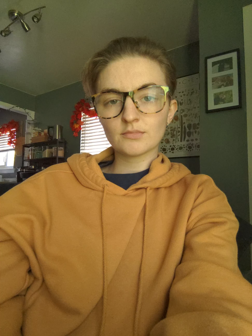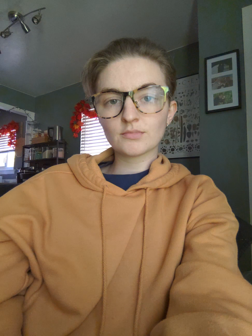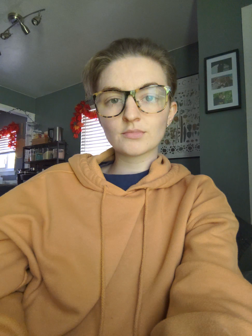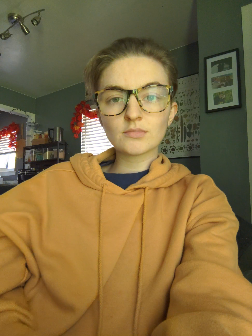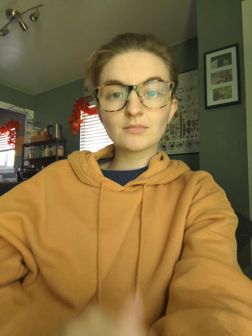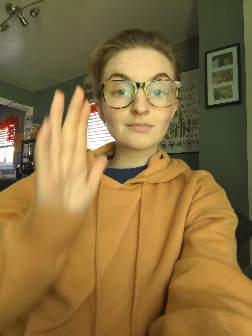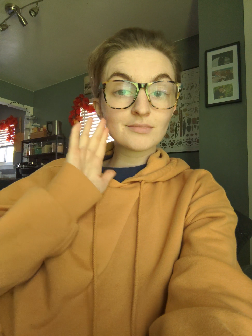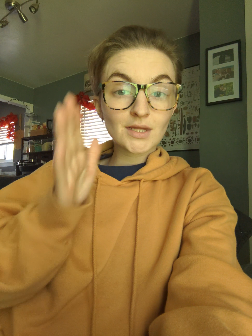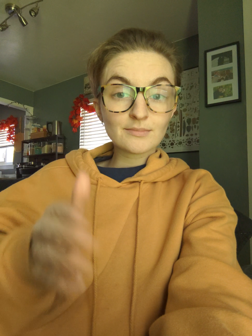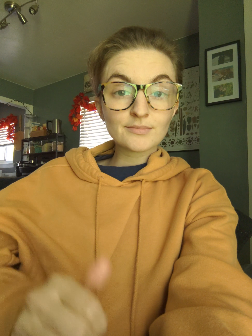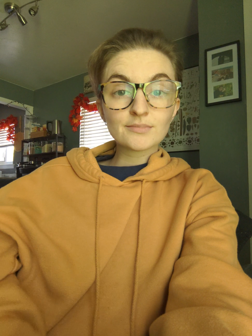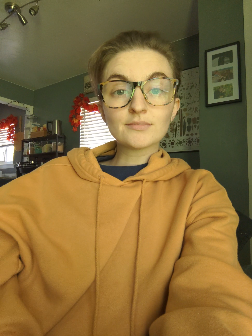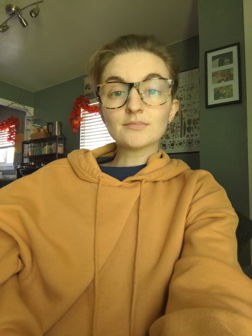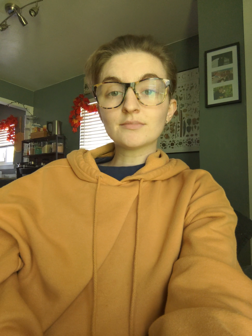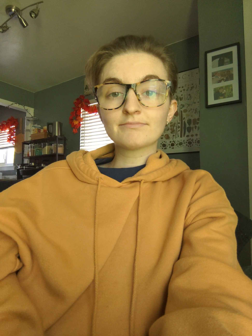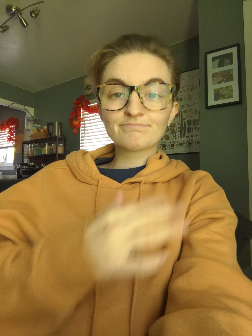hi